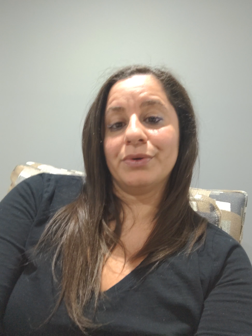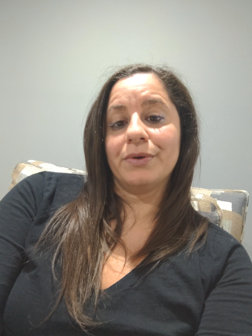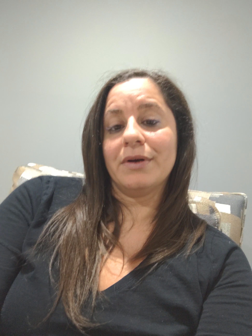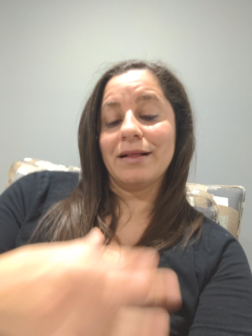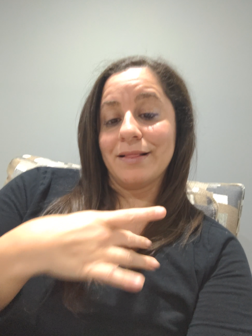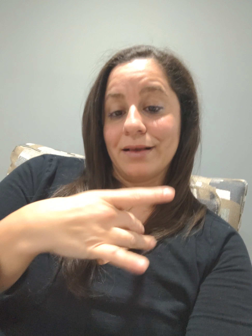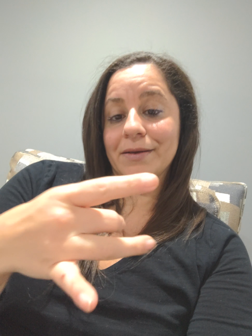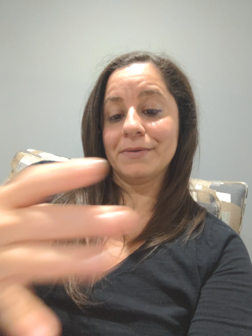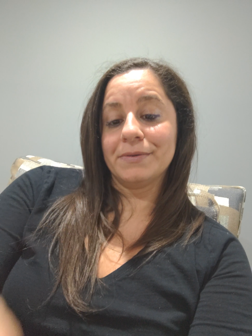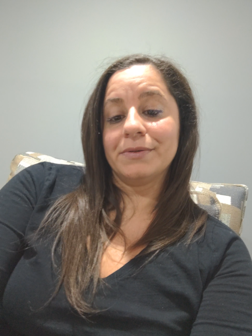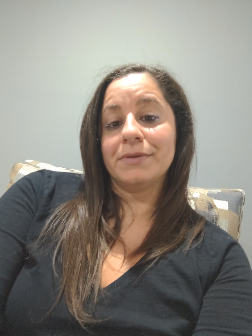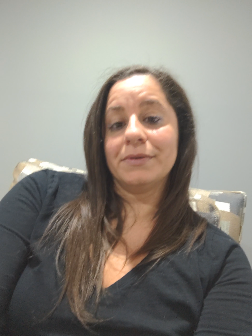like